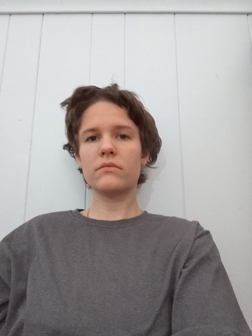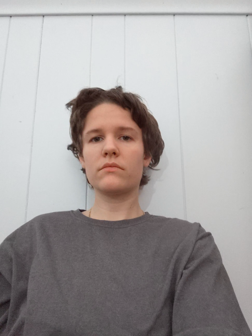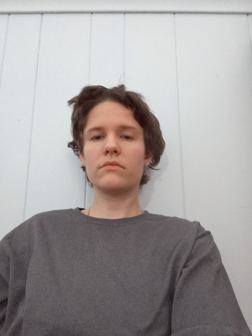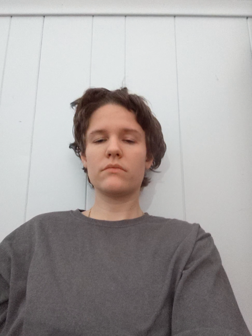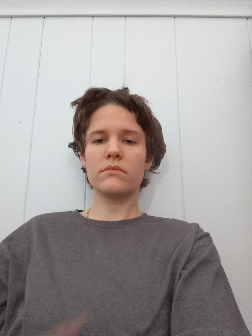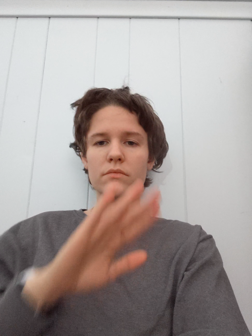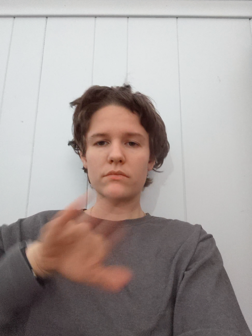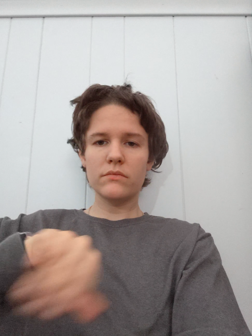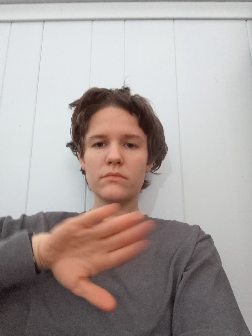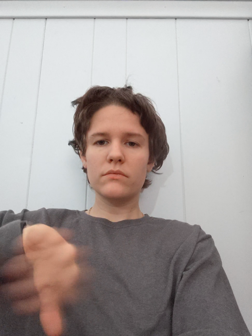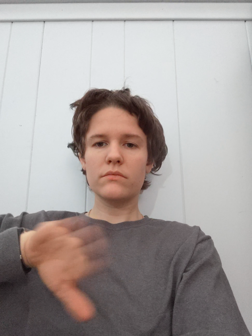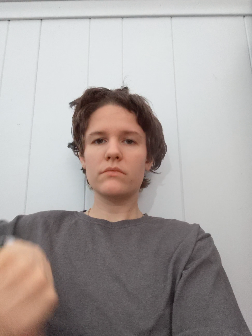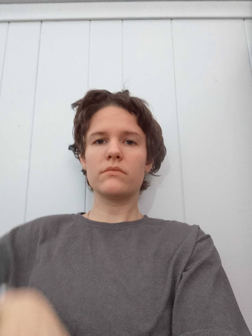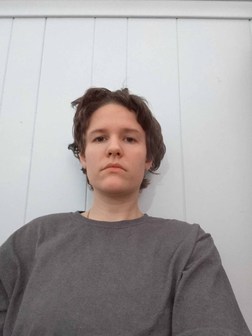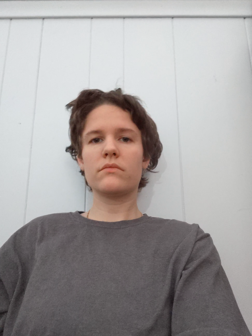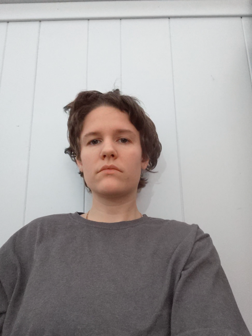pool